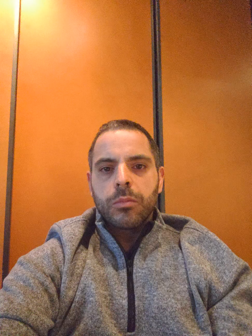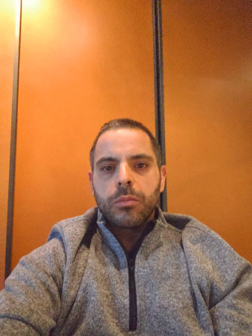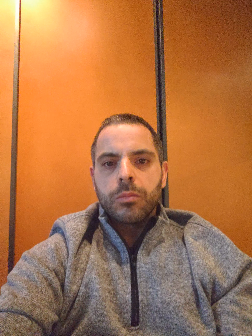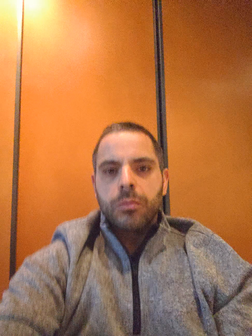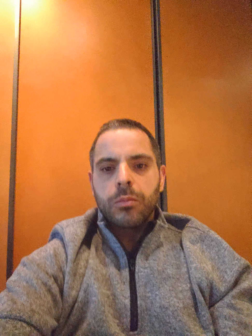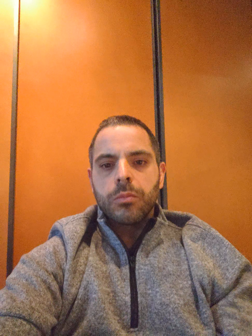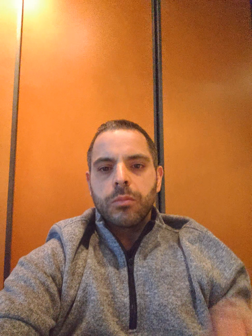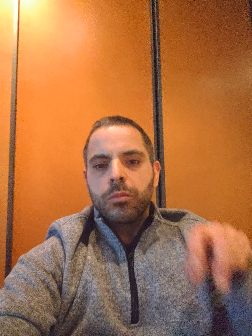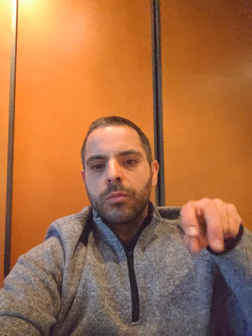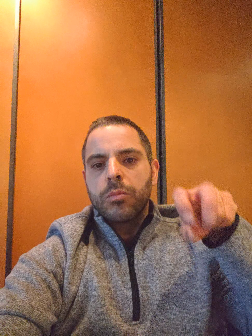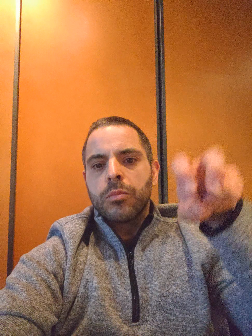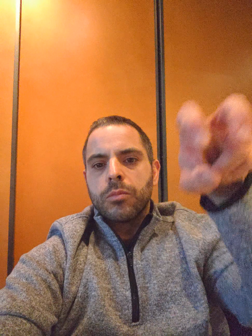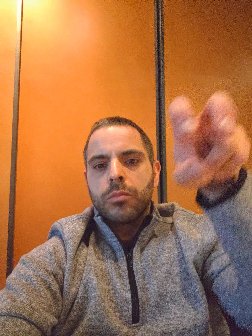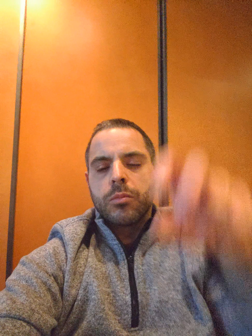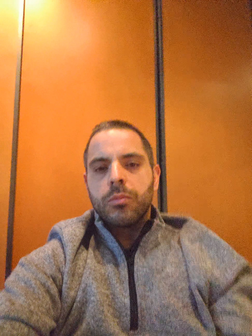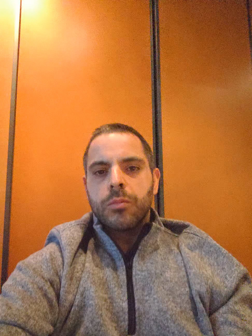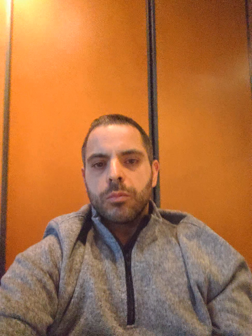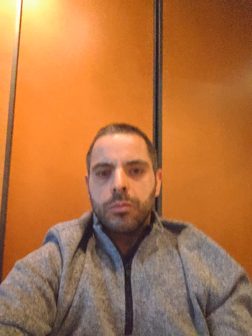stairs